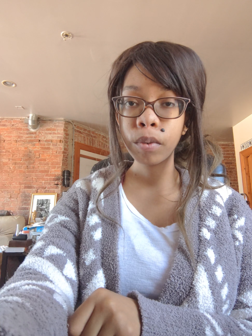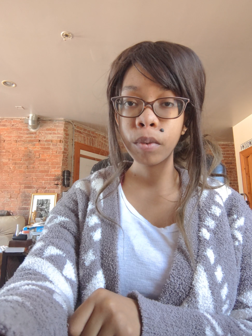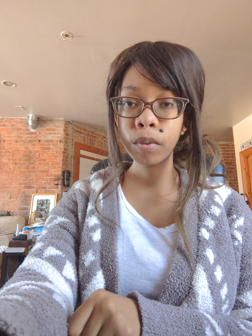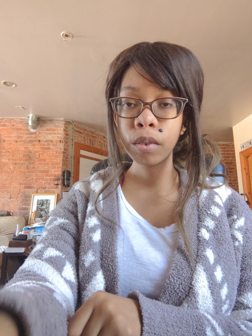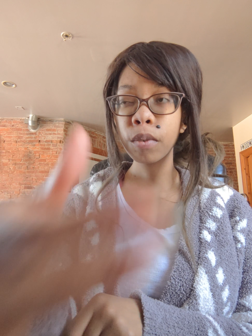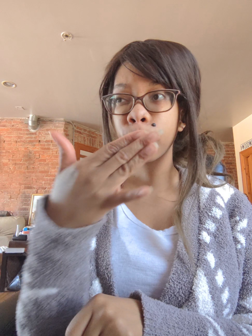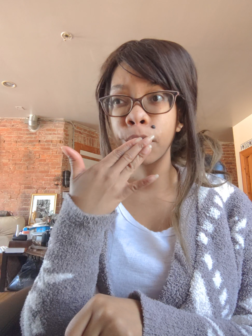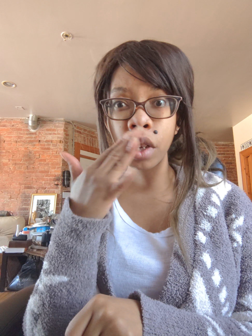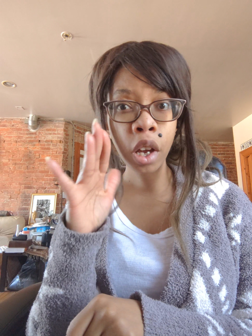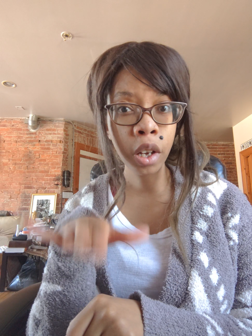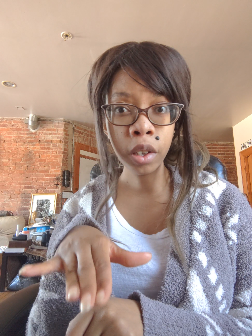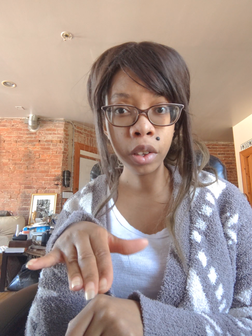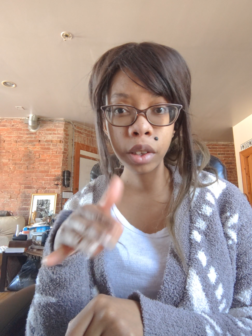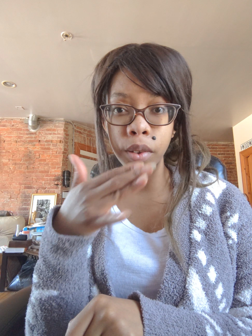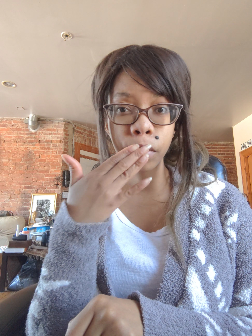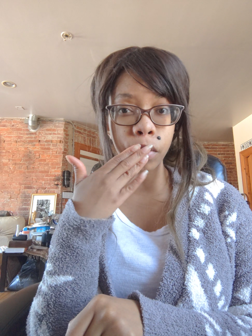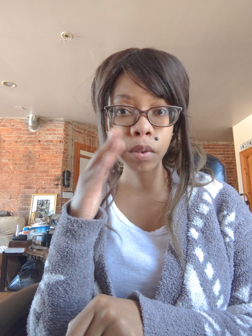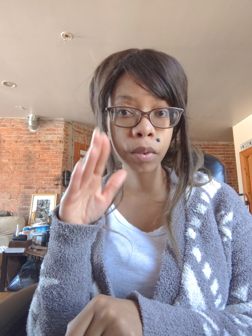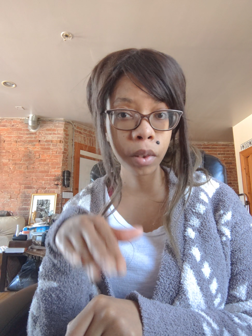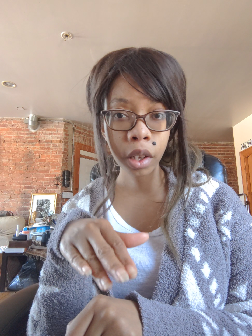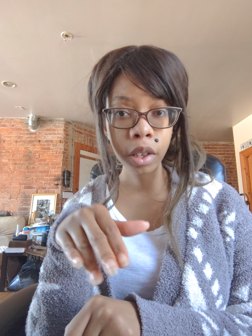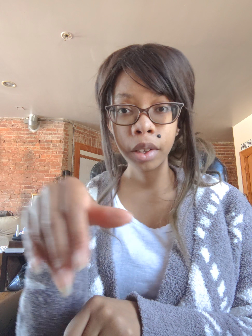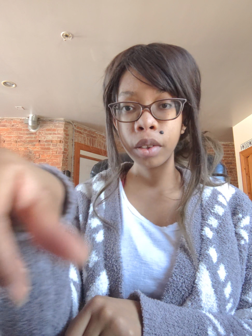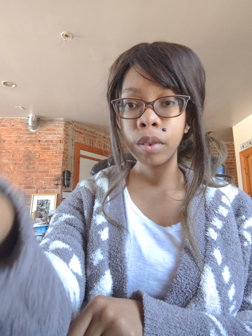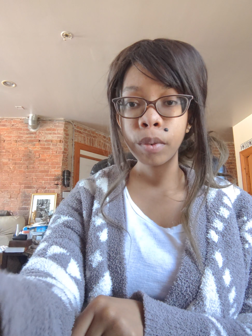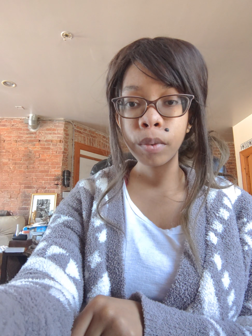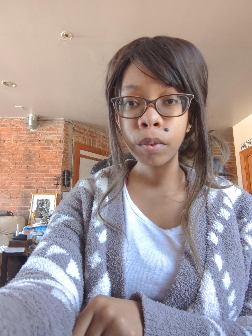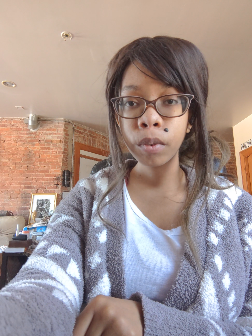bad